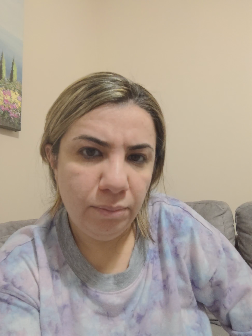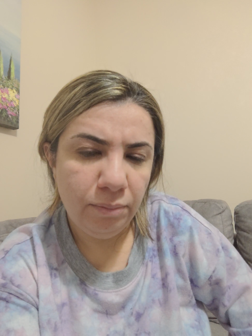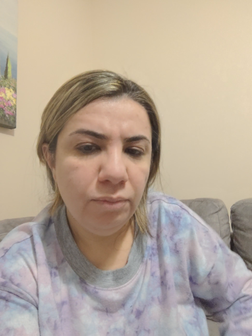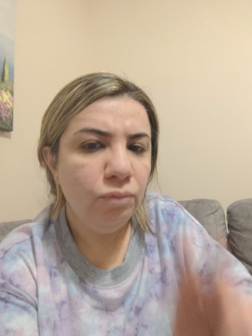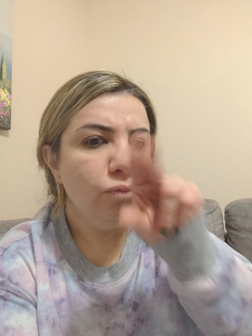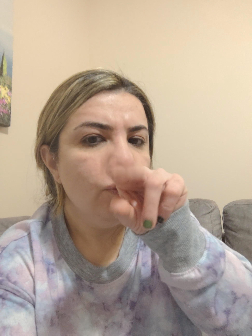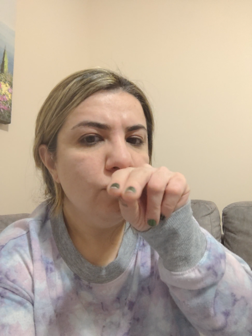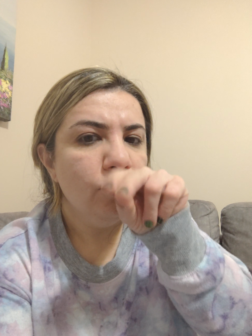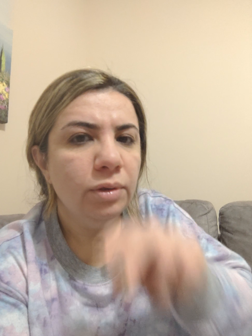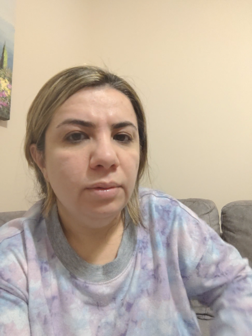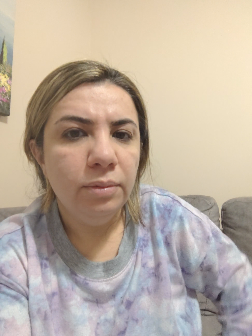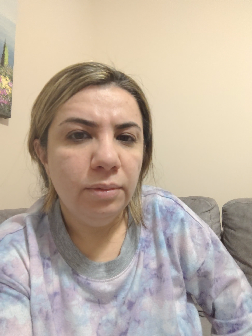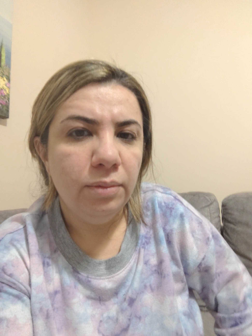duck